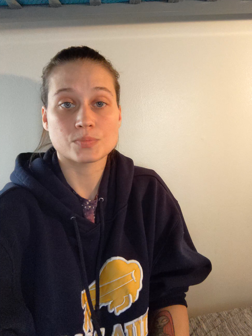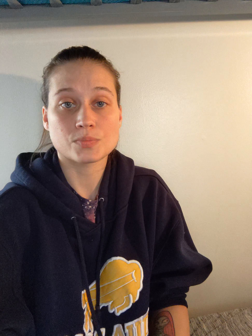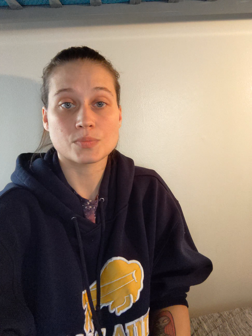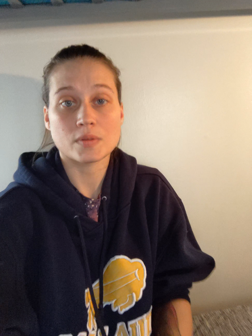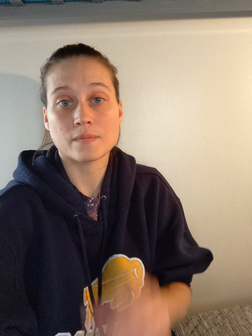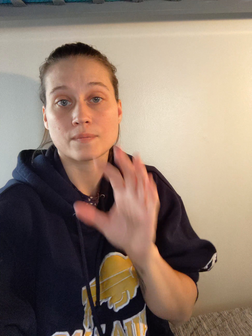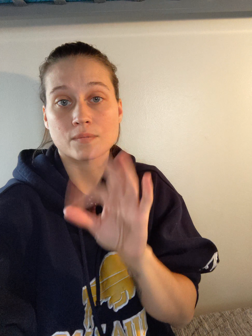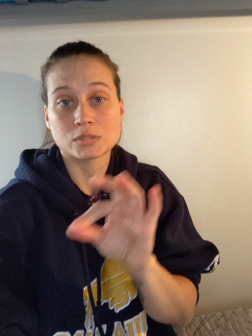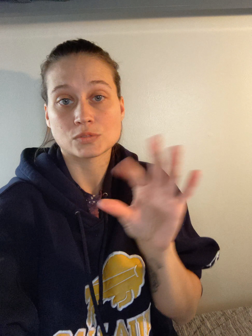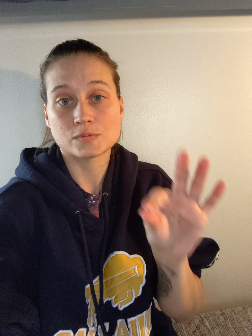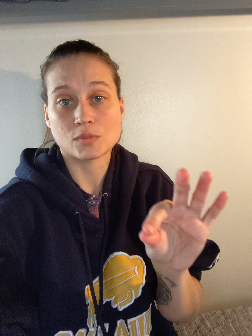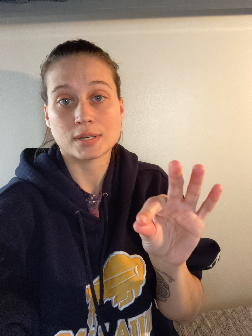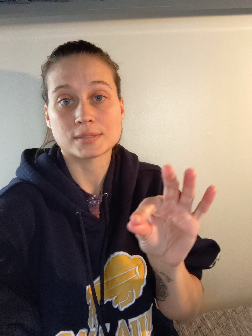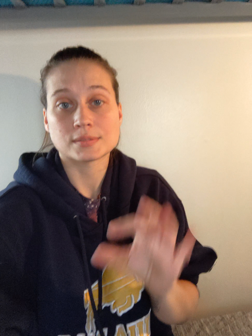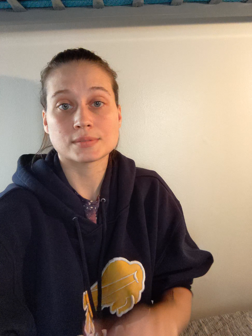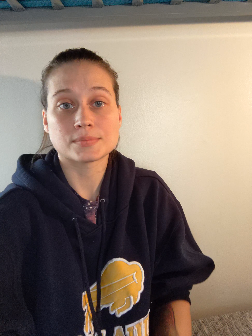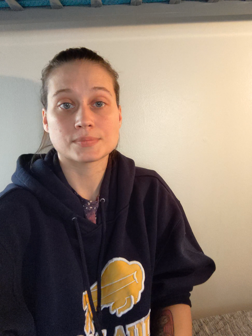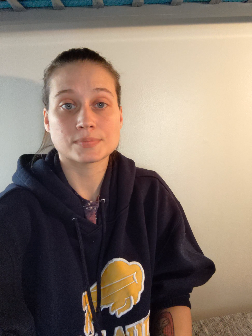french fries